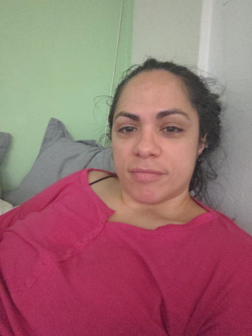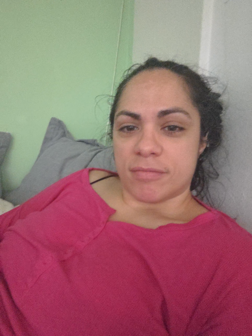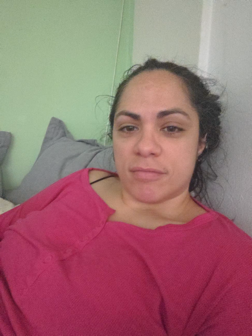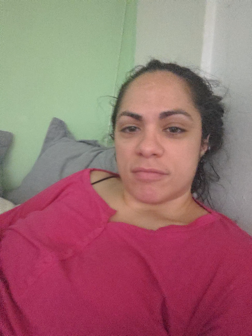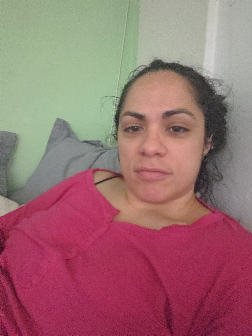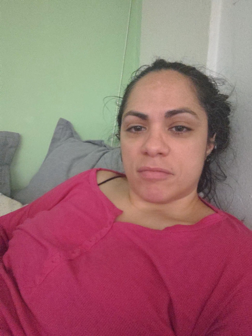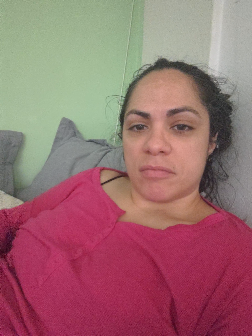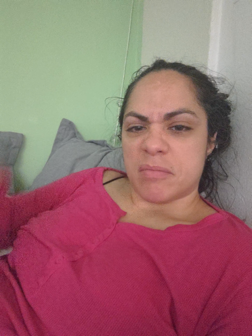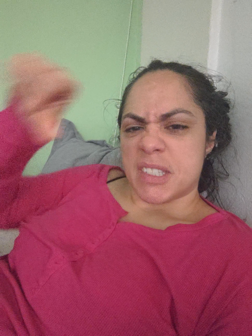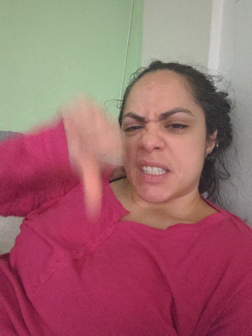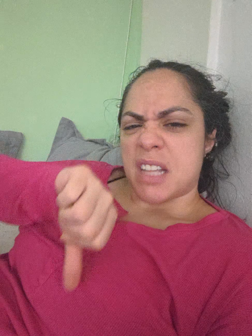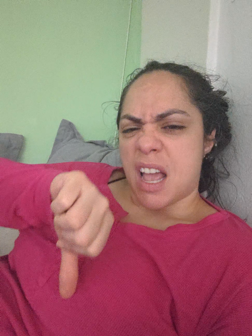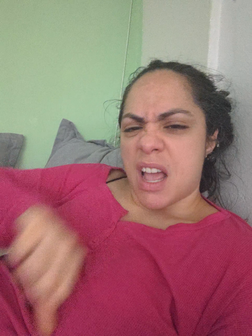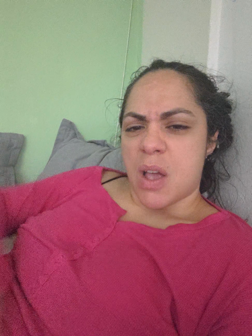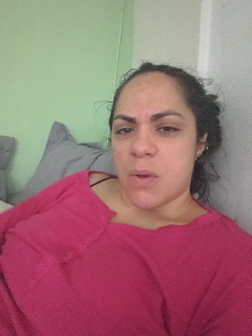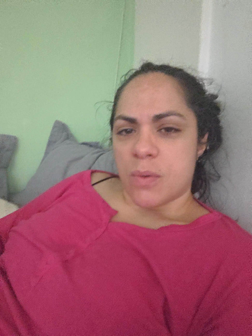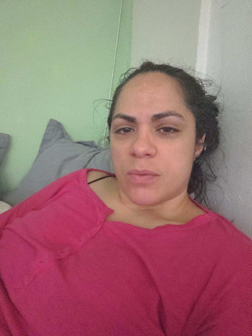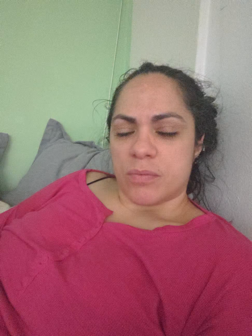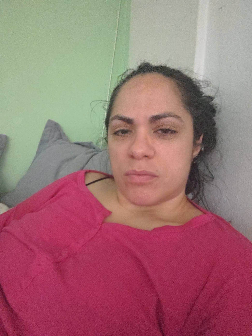down